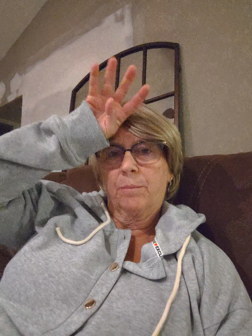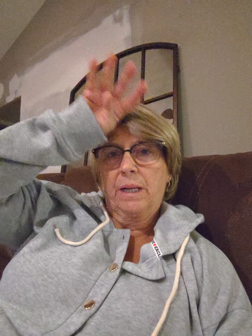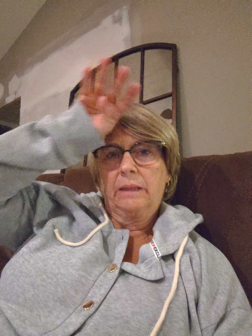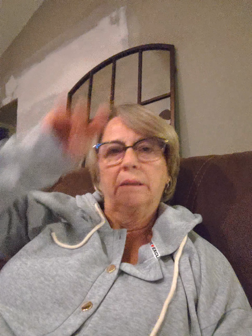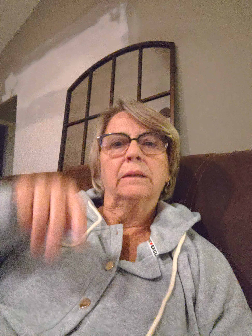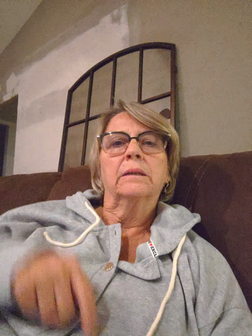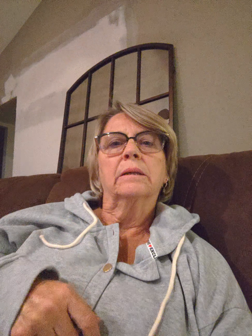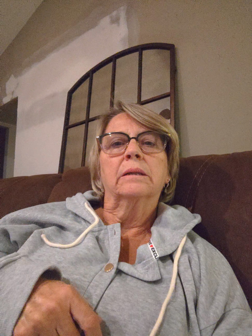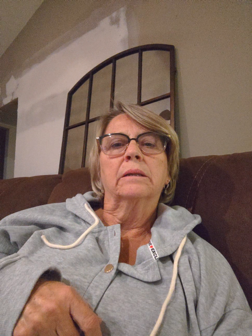fireman